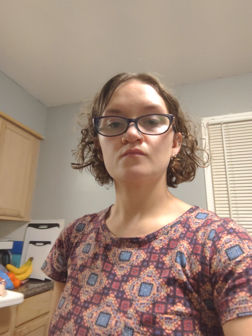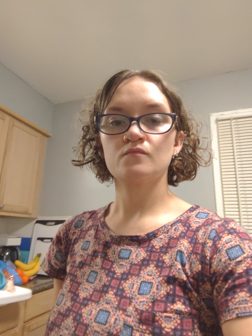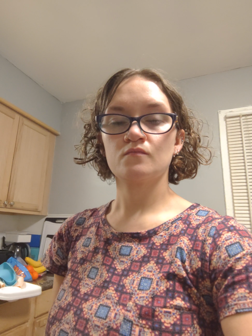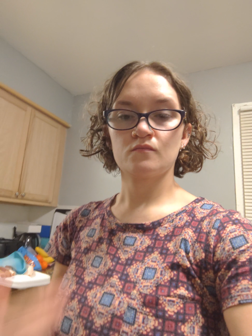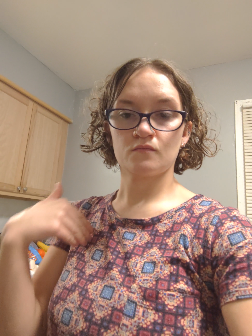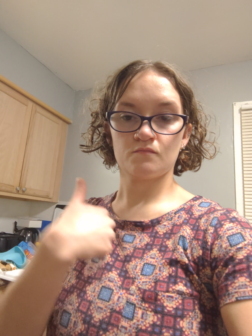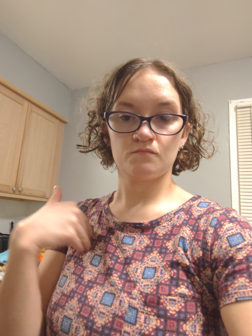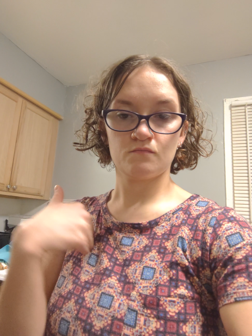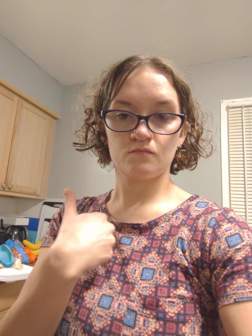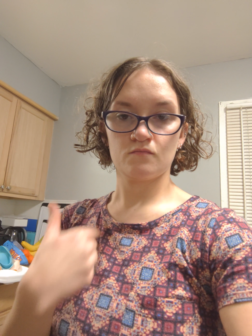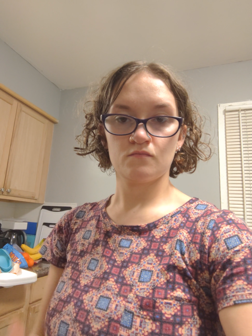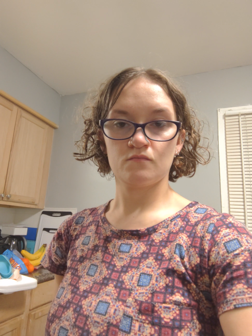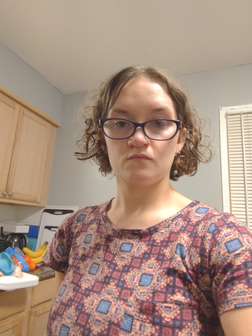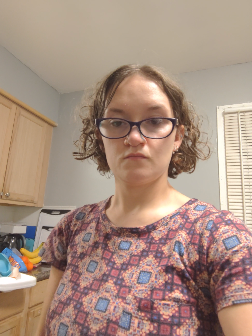animal